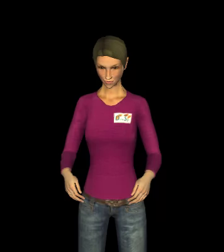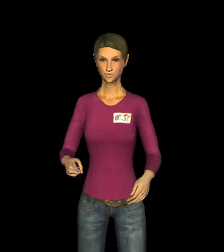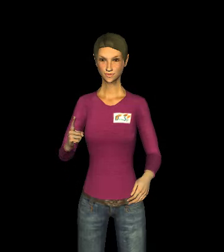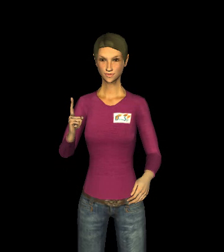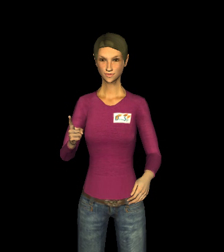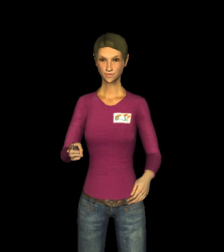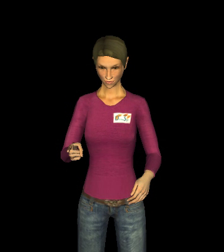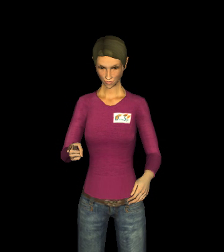واجب